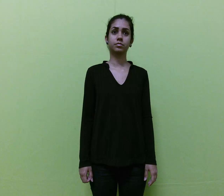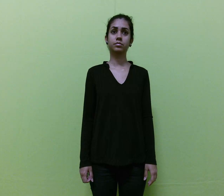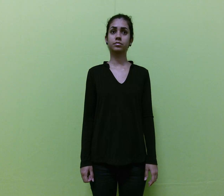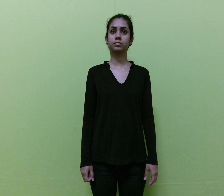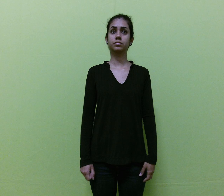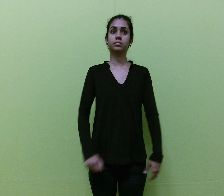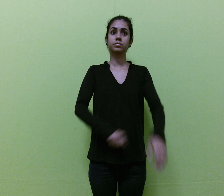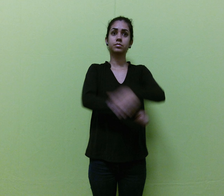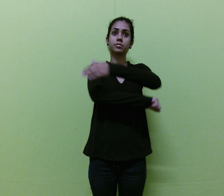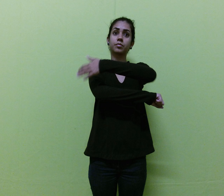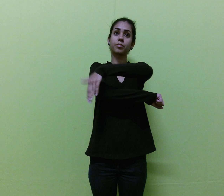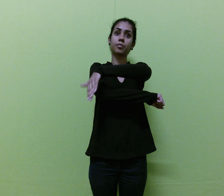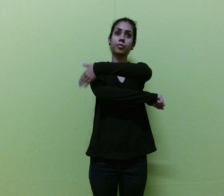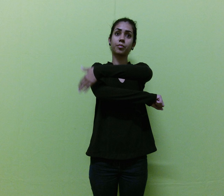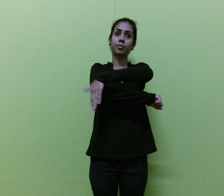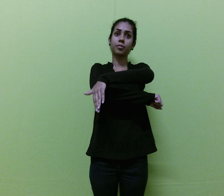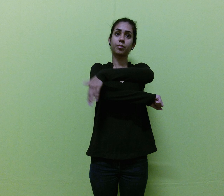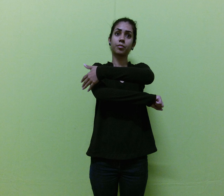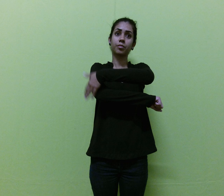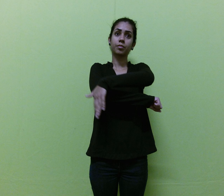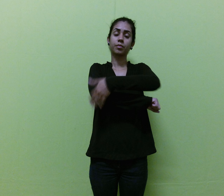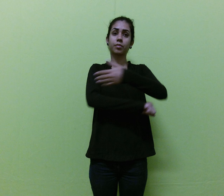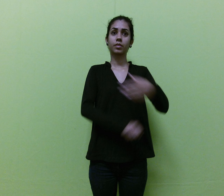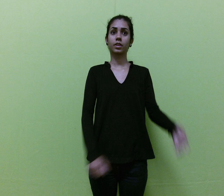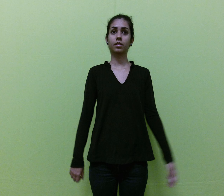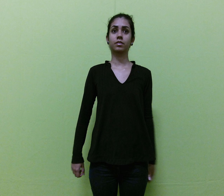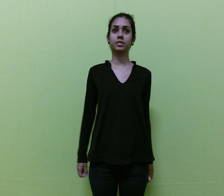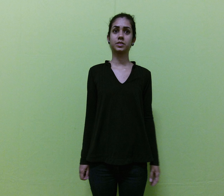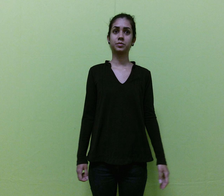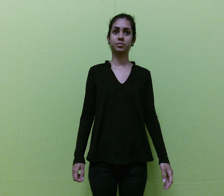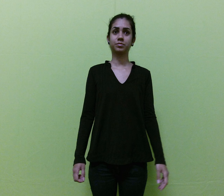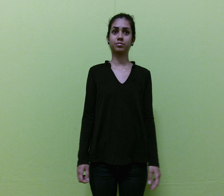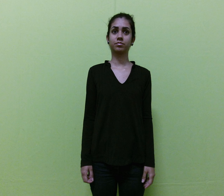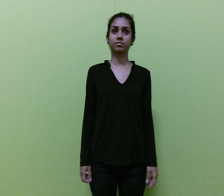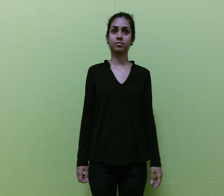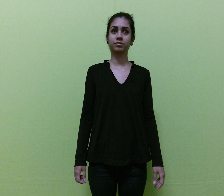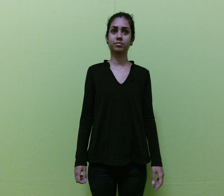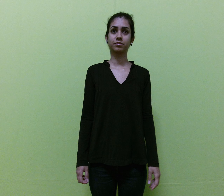esquina